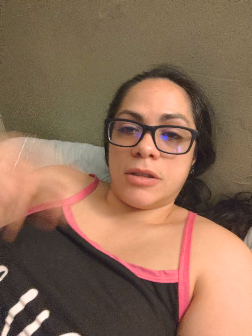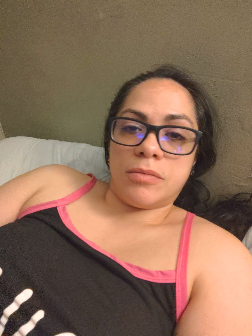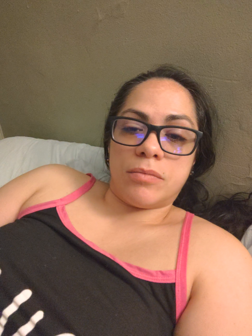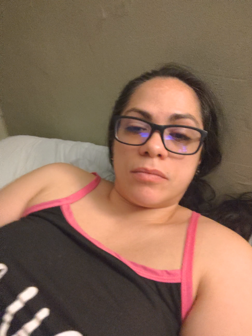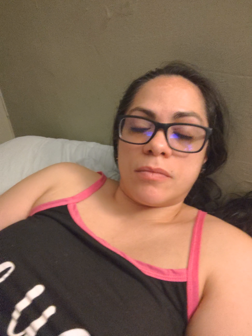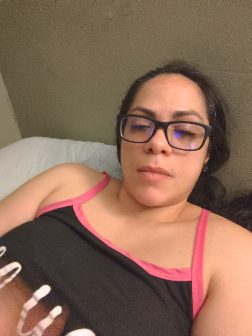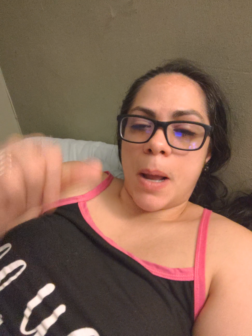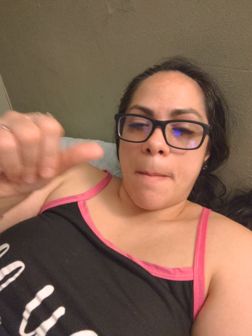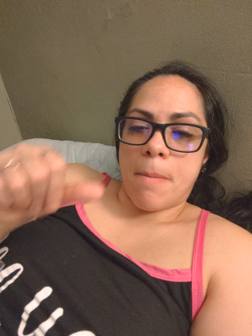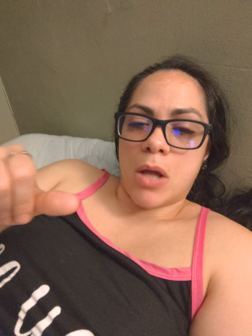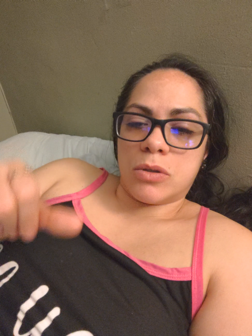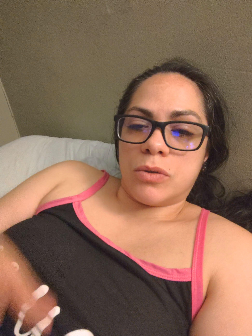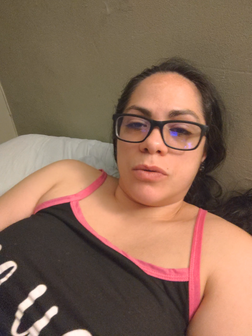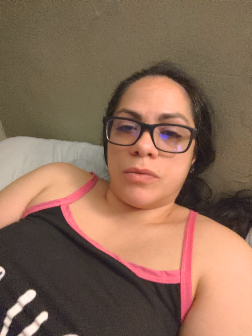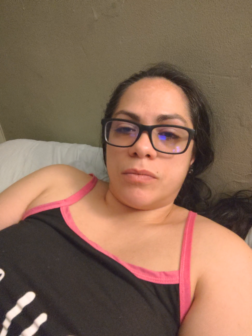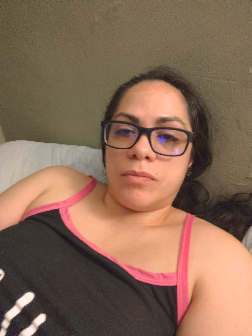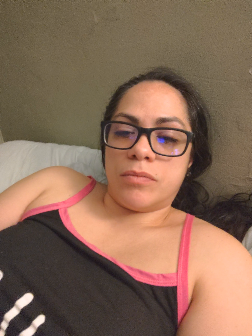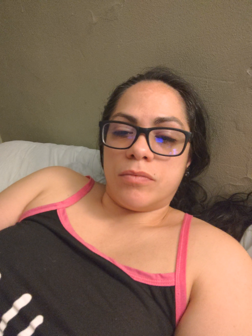puzzle